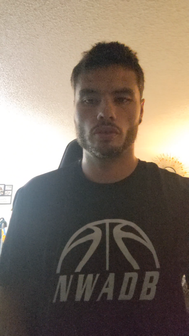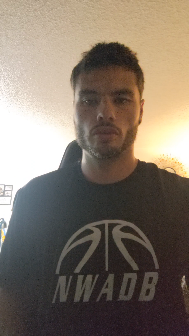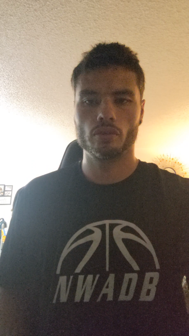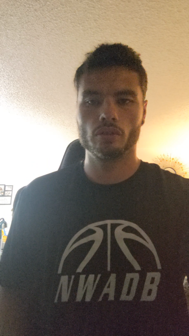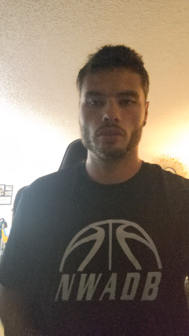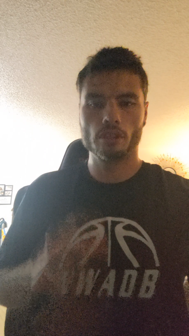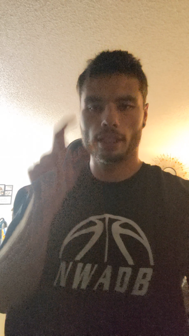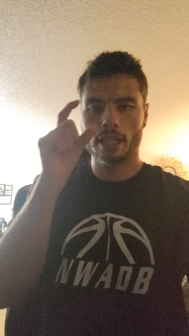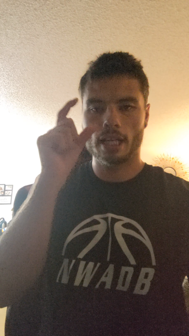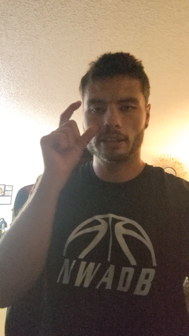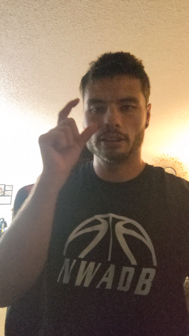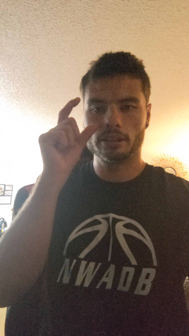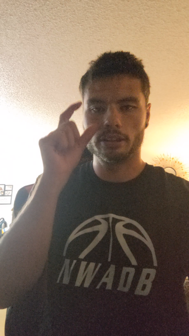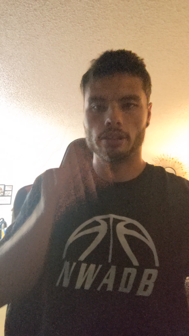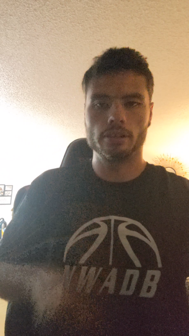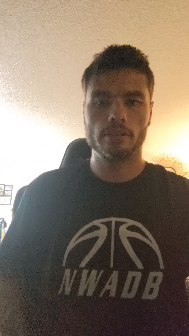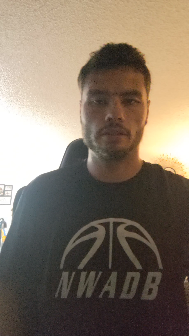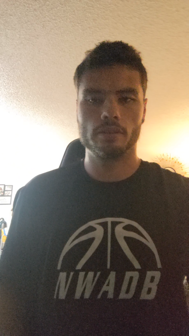glasses